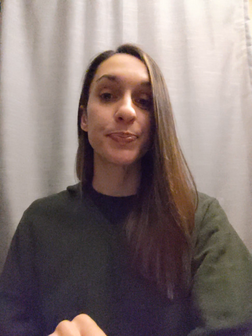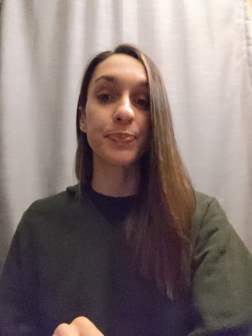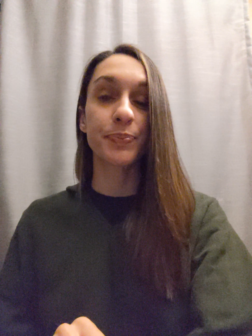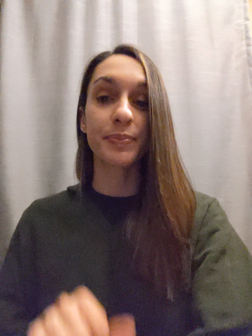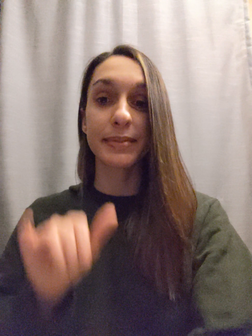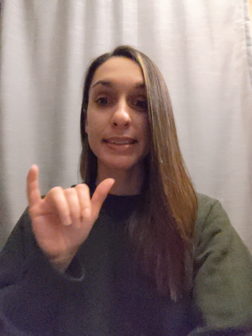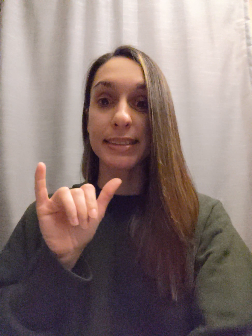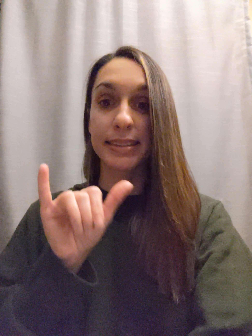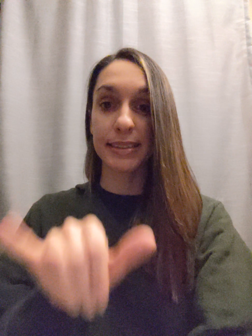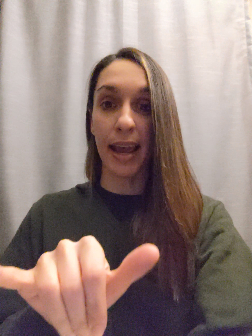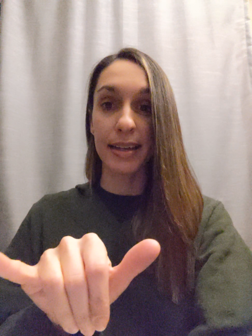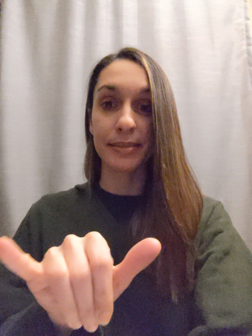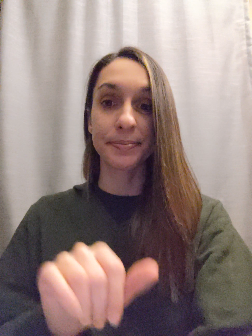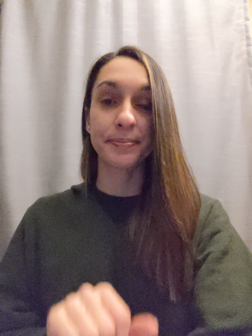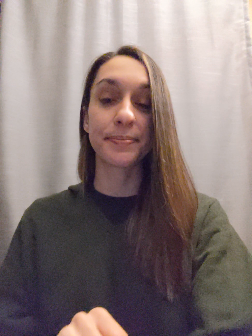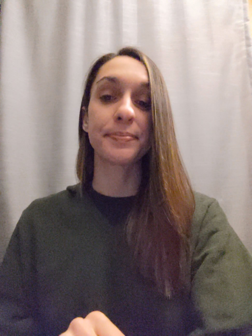stay